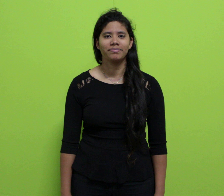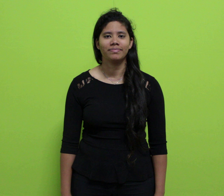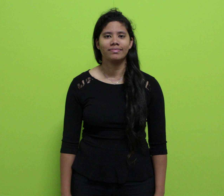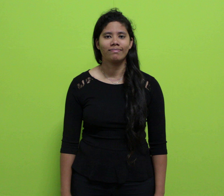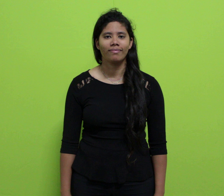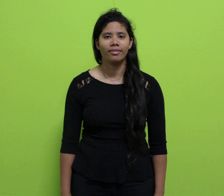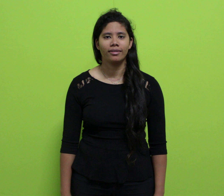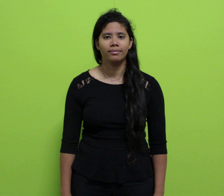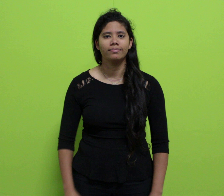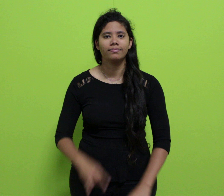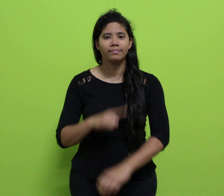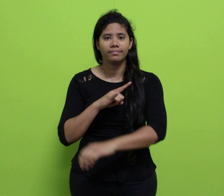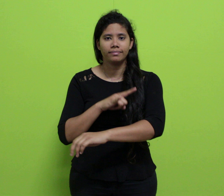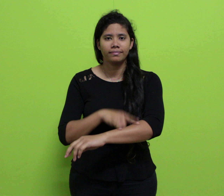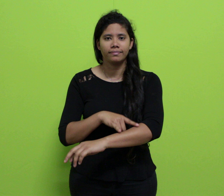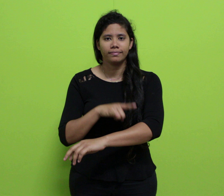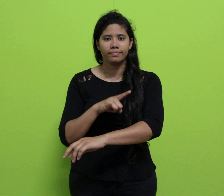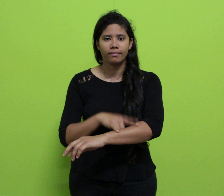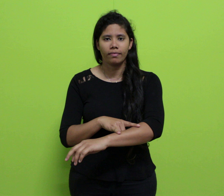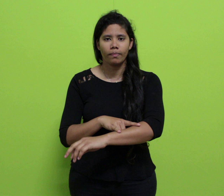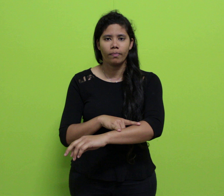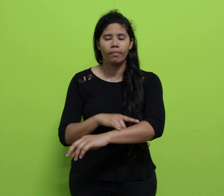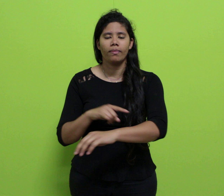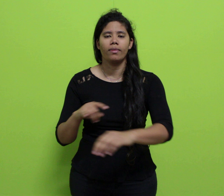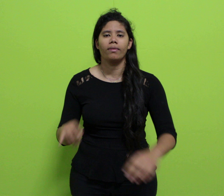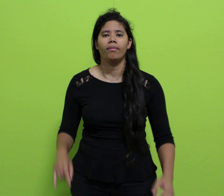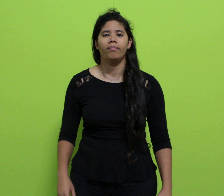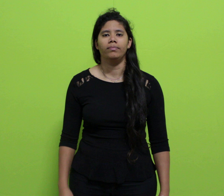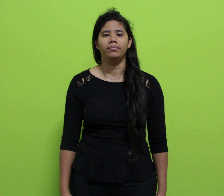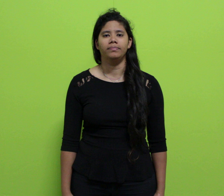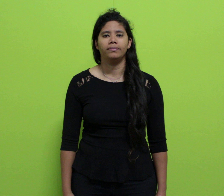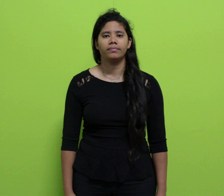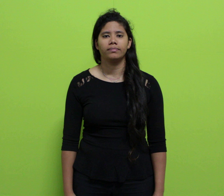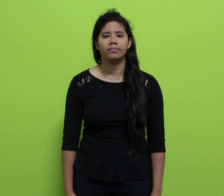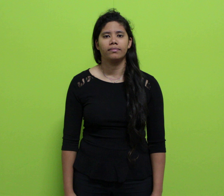banheiro